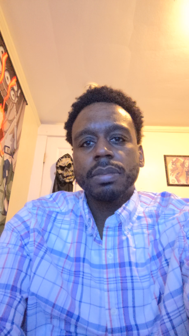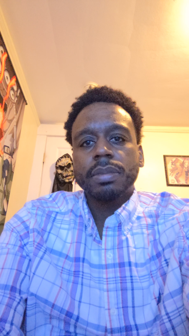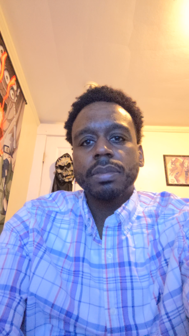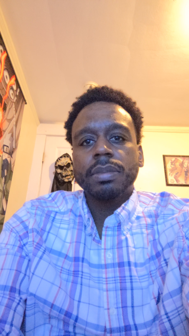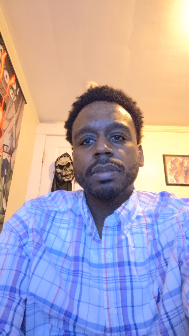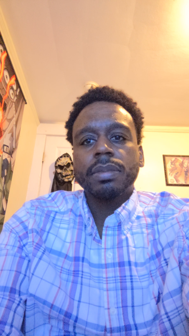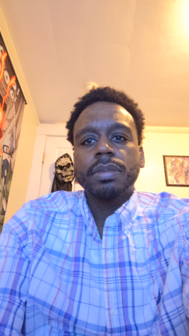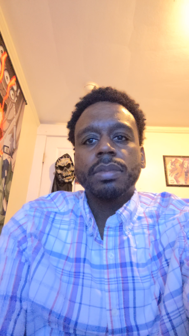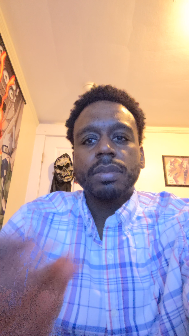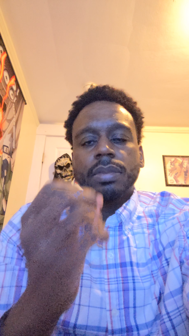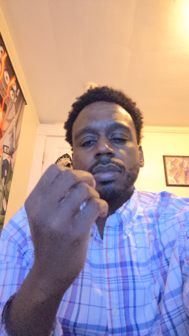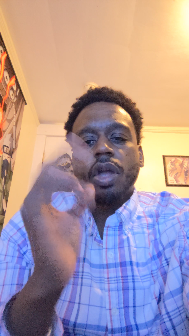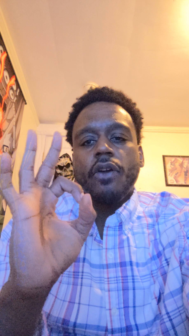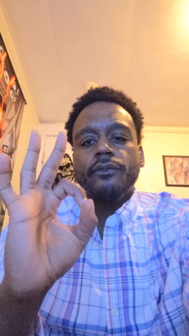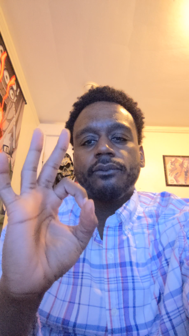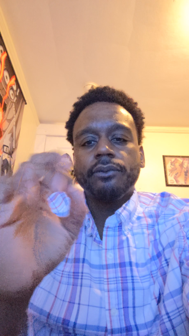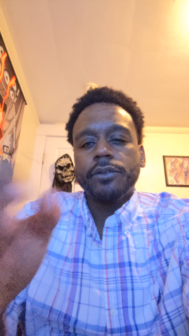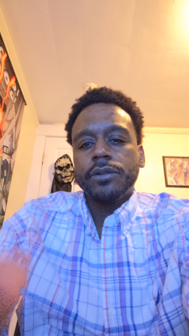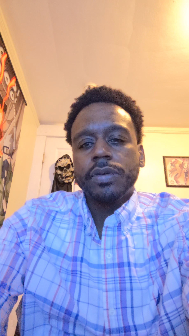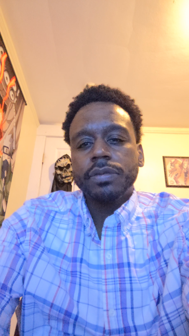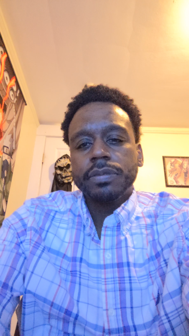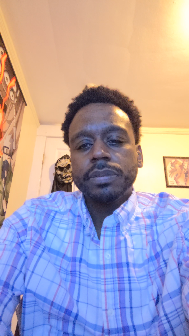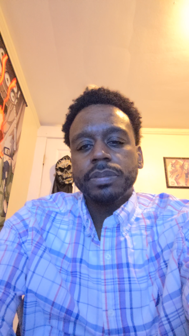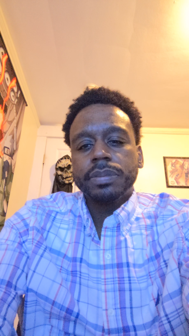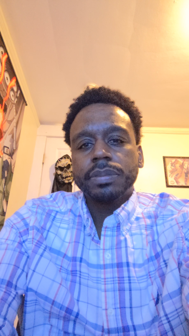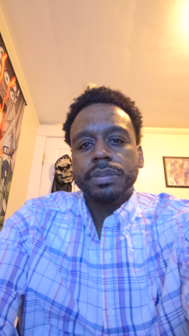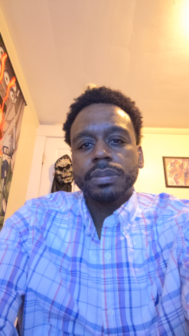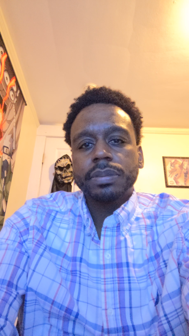of